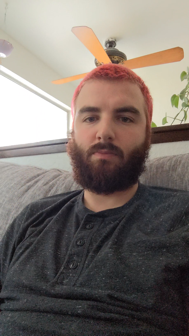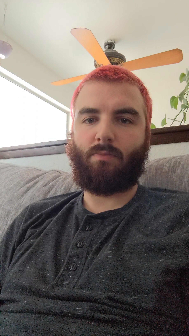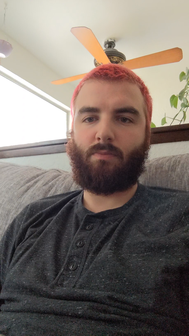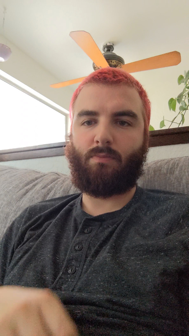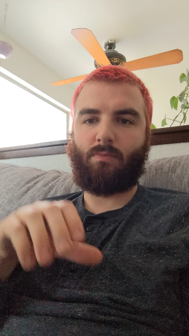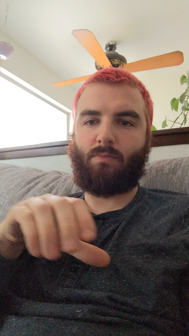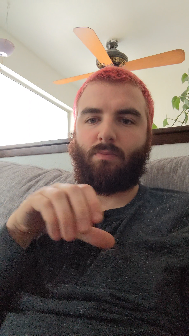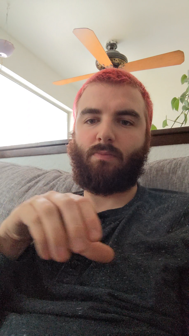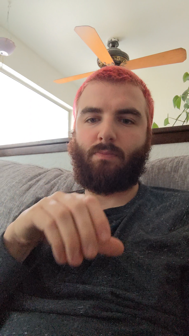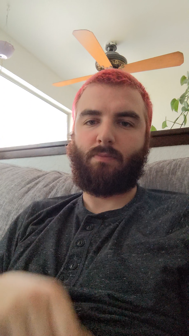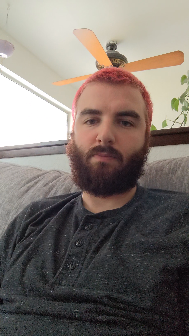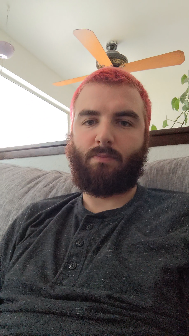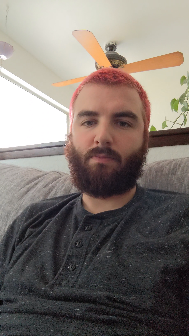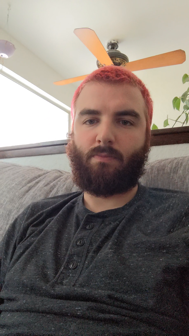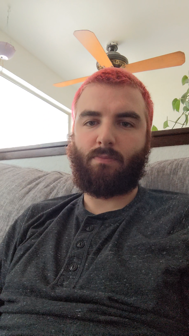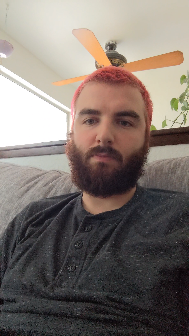does